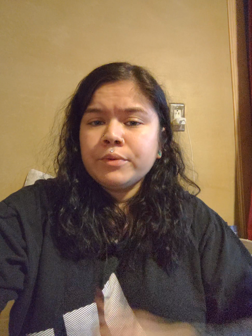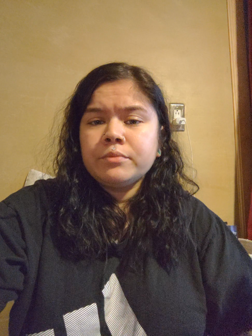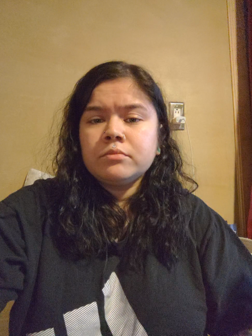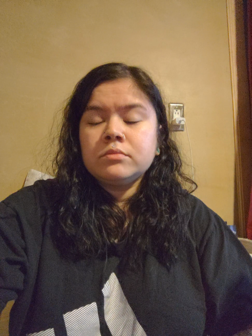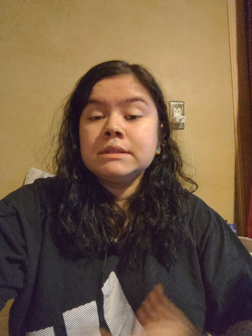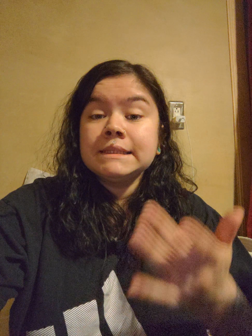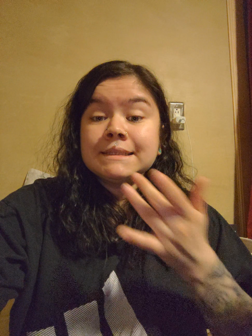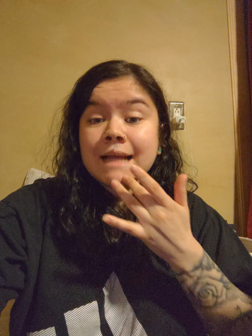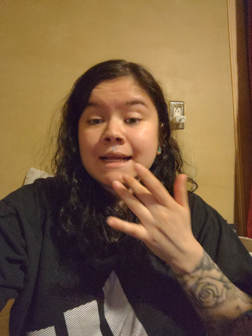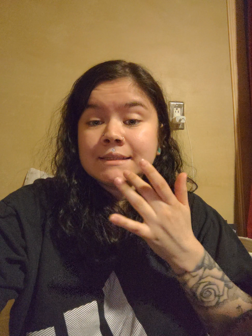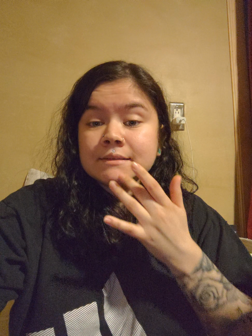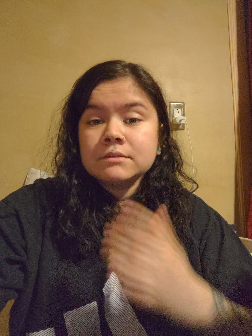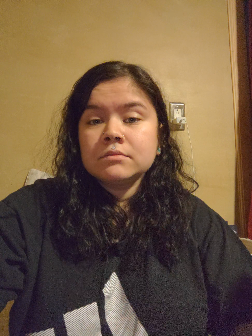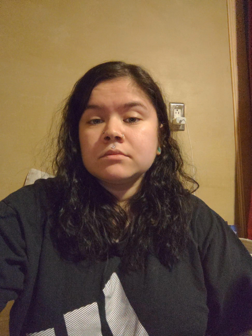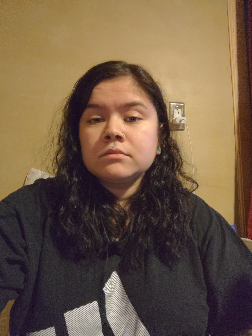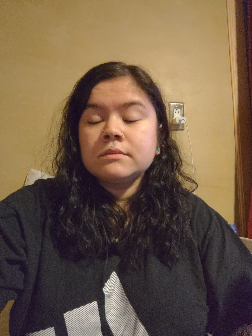taste